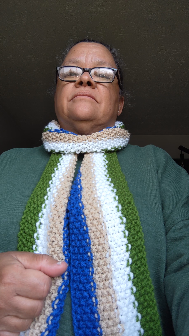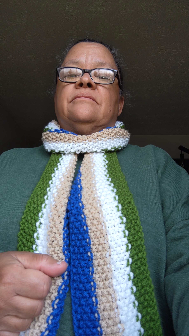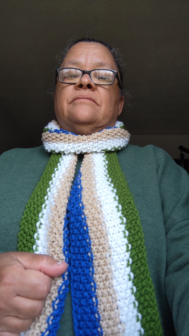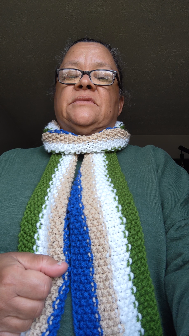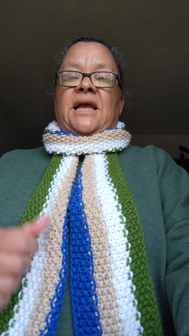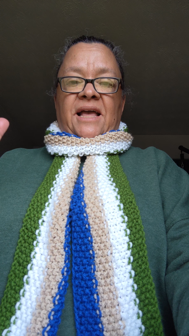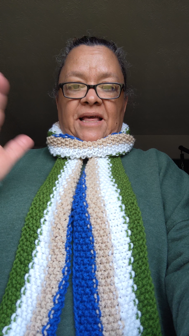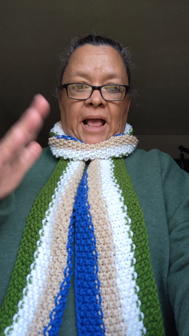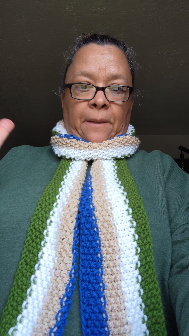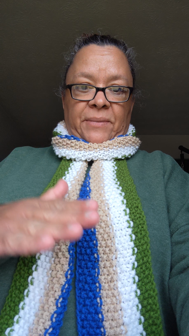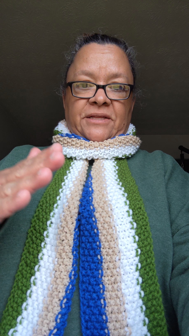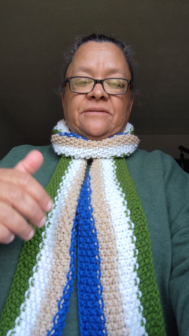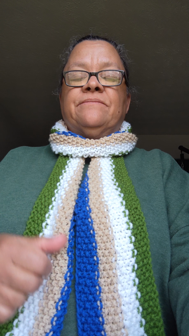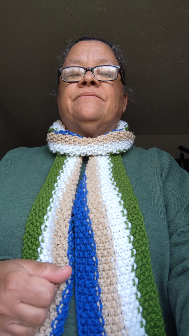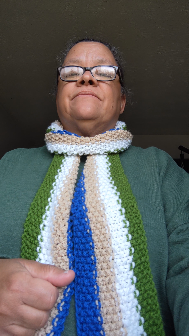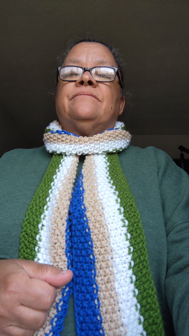clap